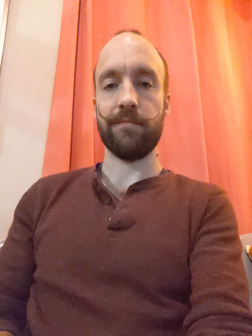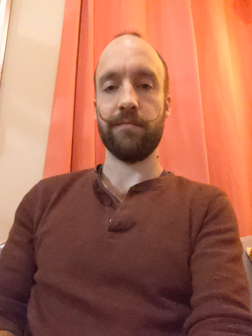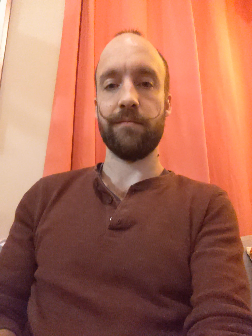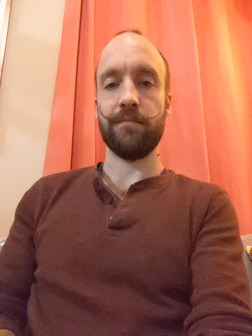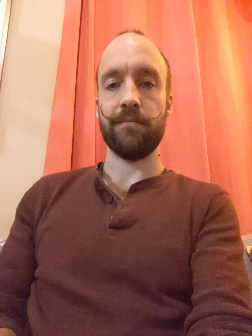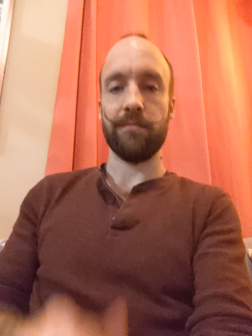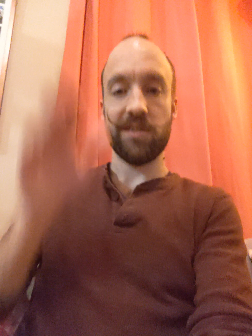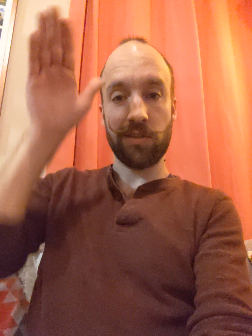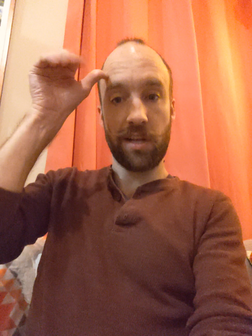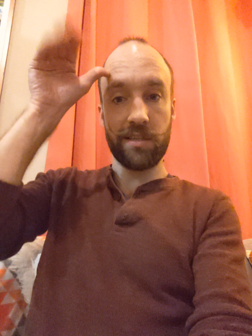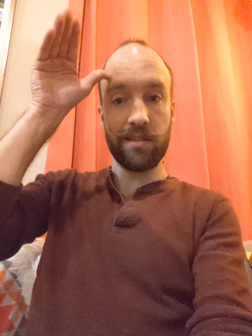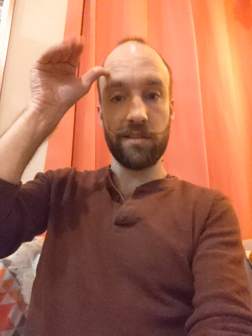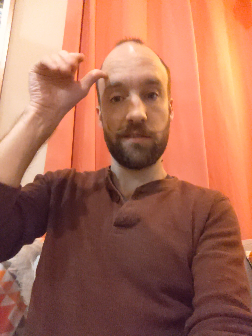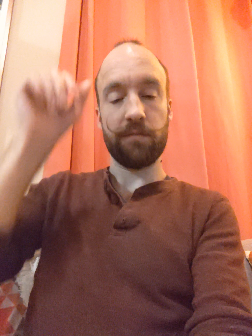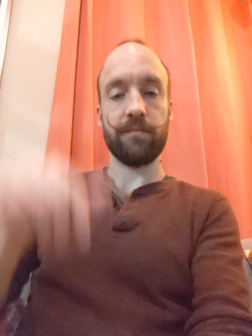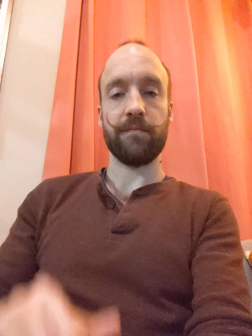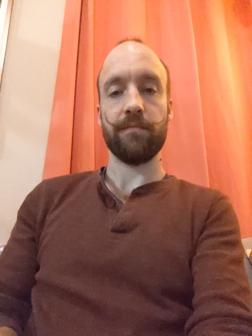donkey